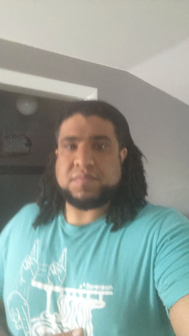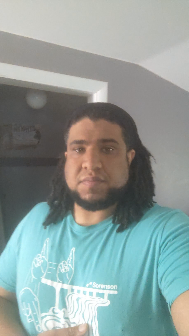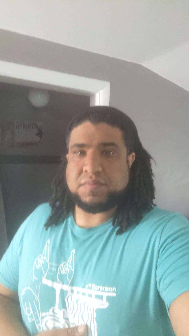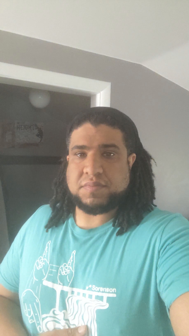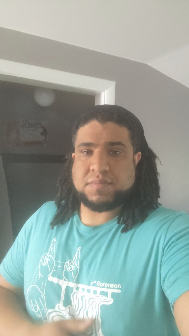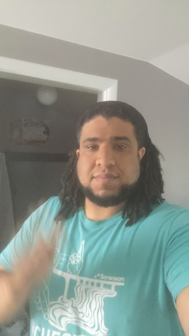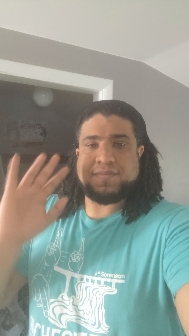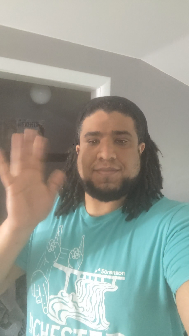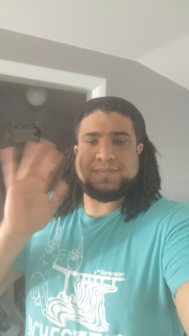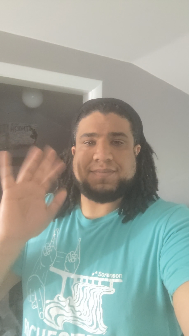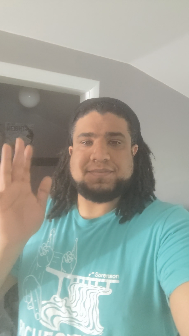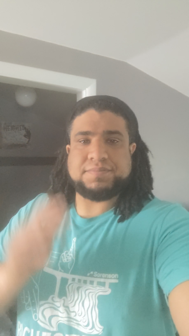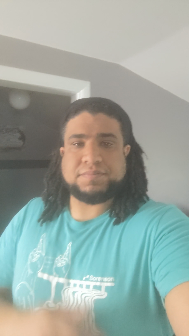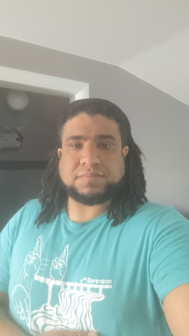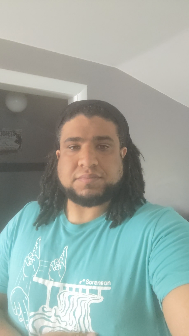hi